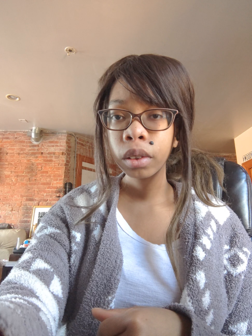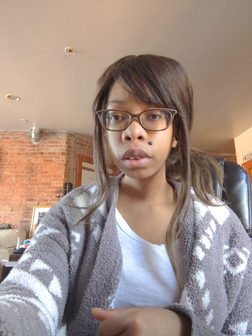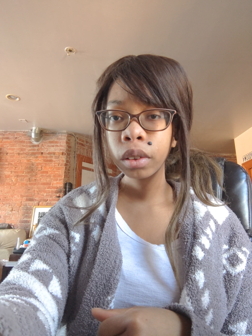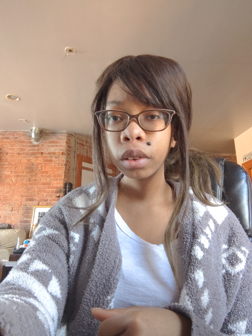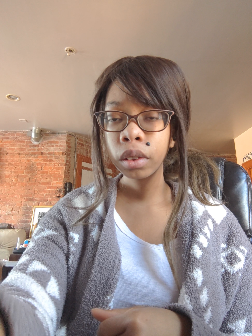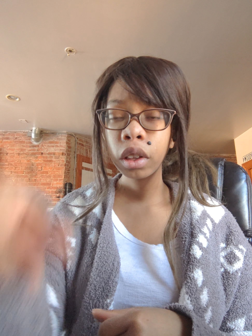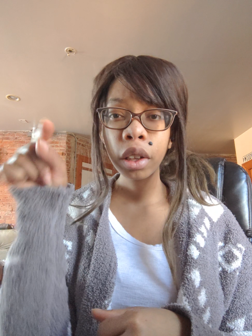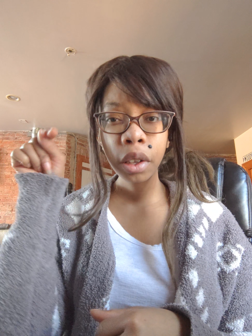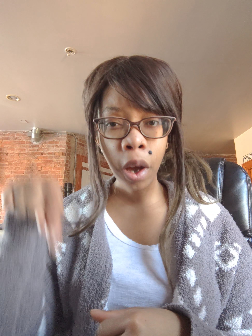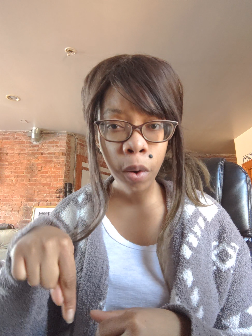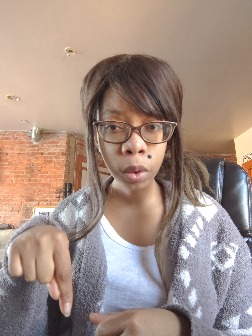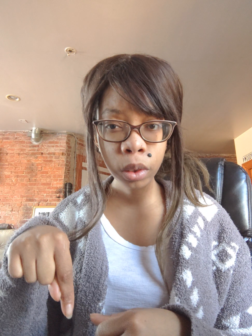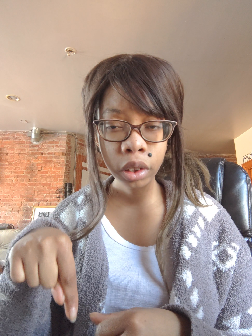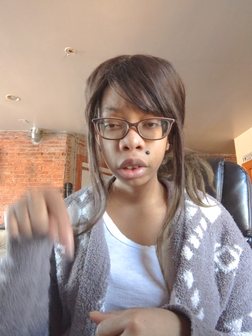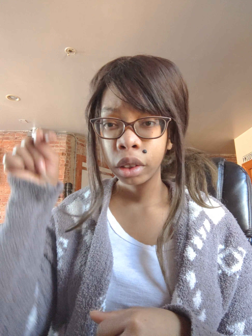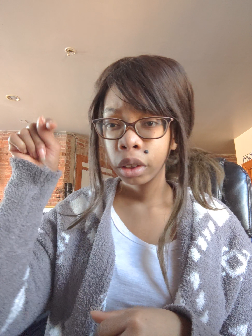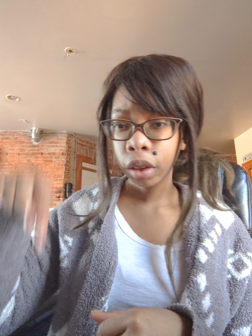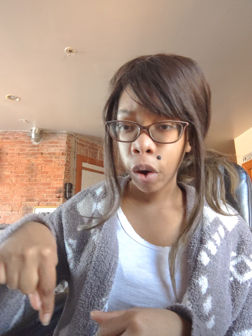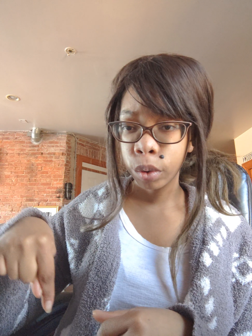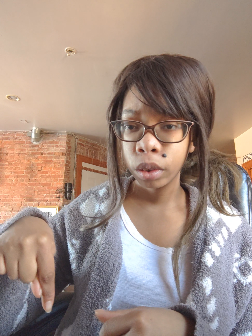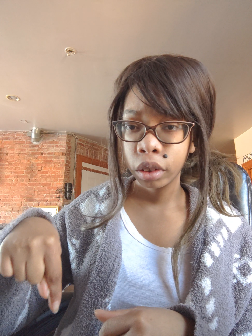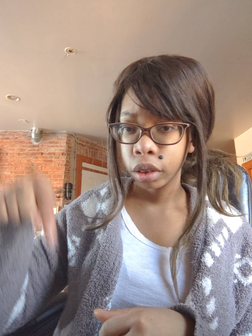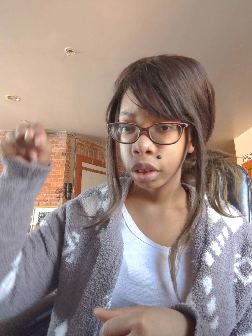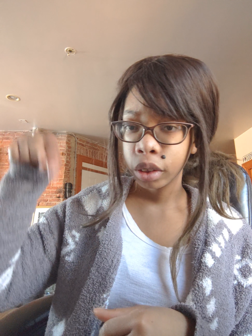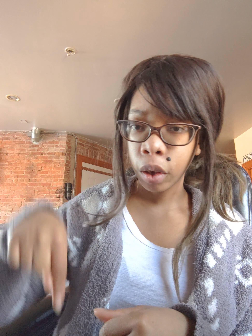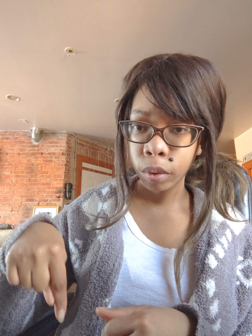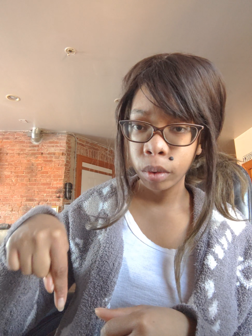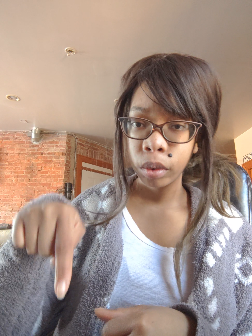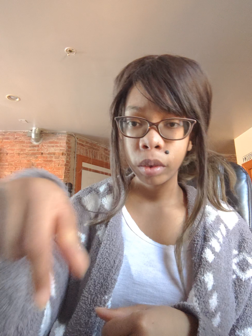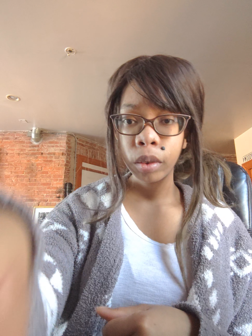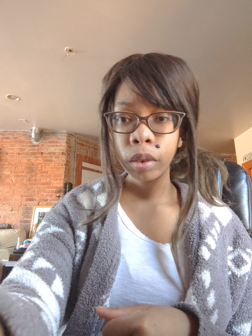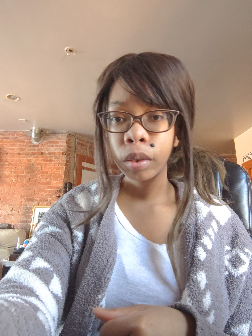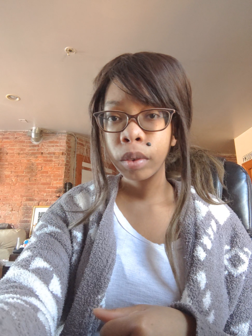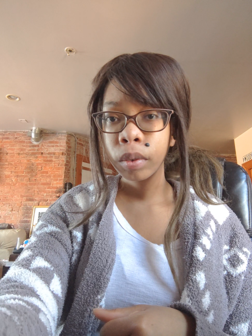down